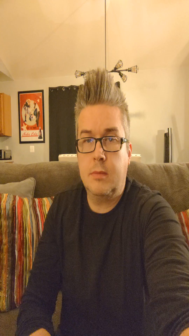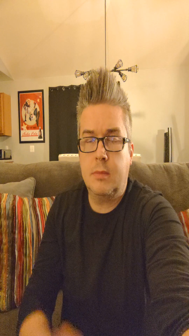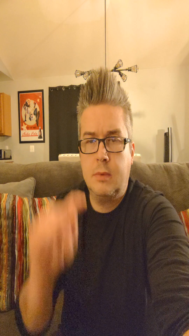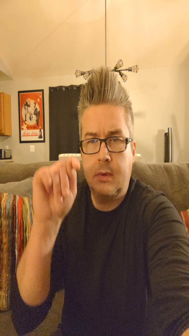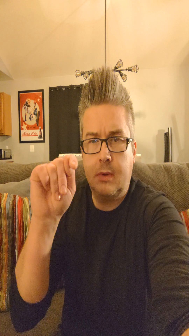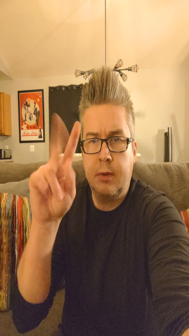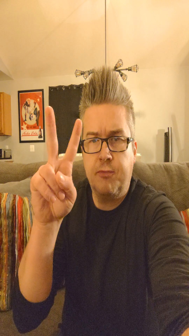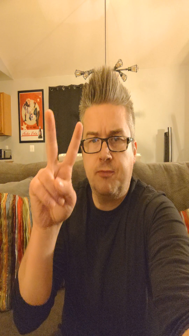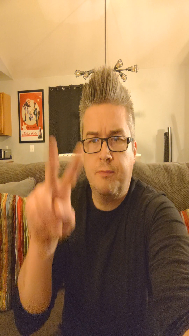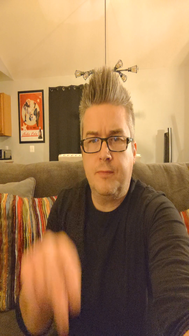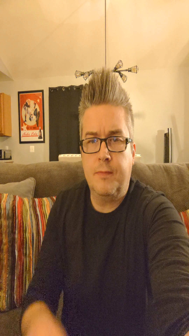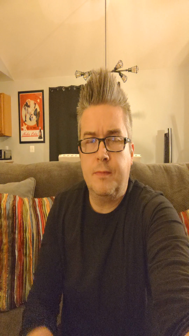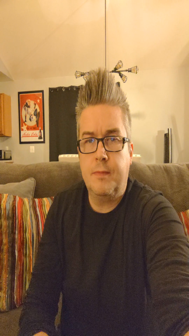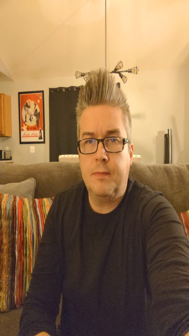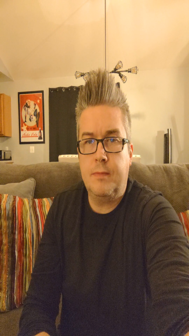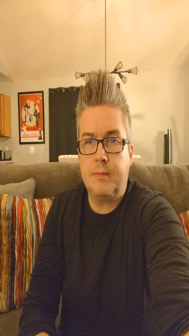TV